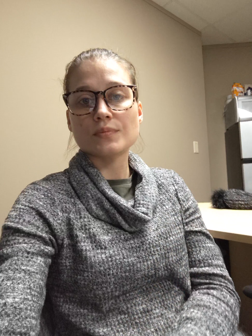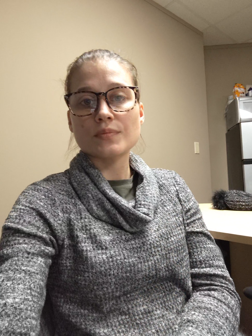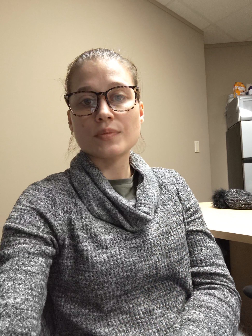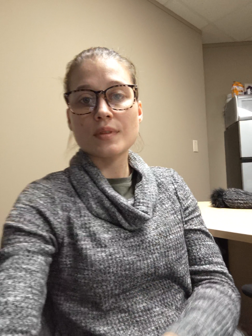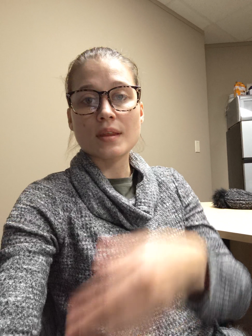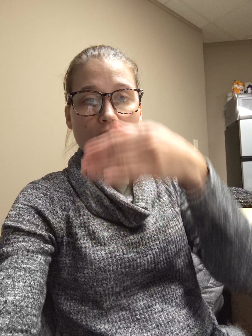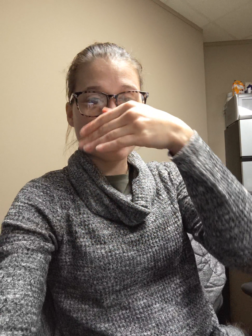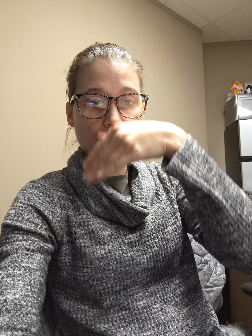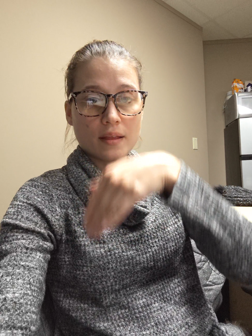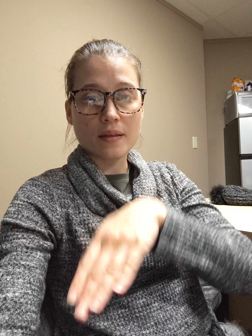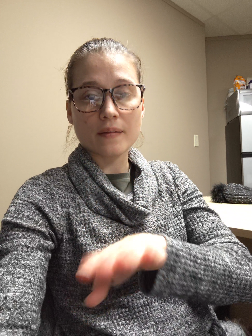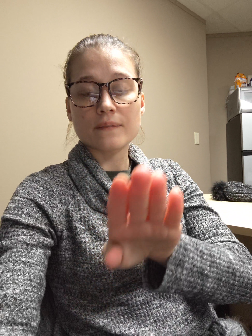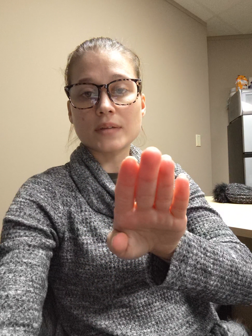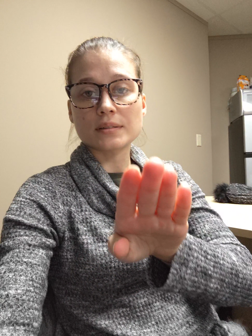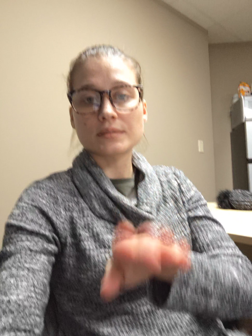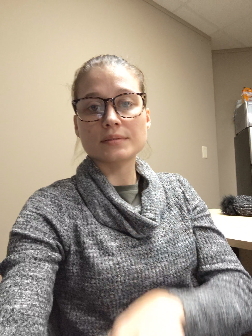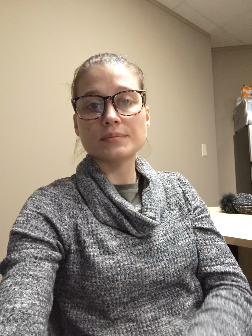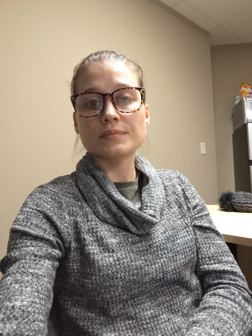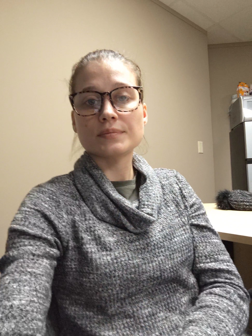elephant